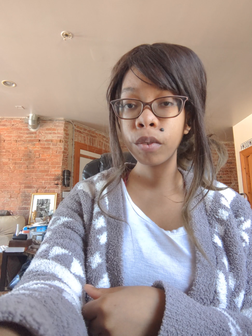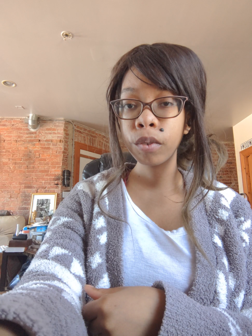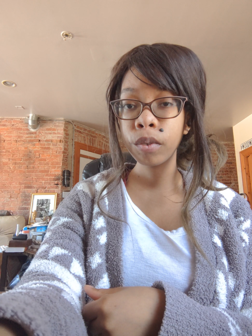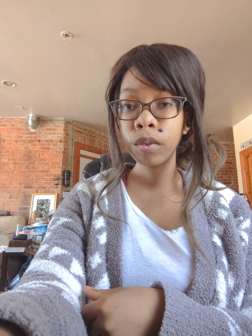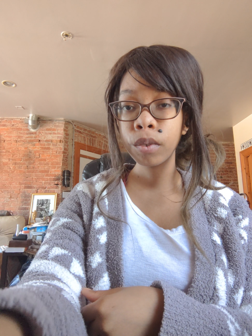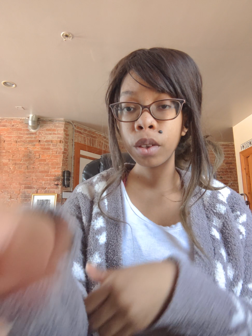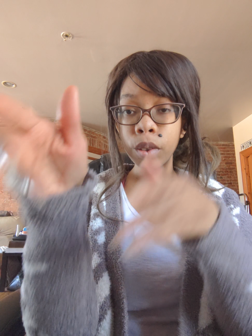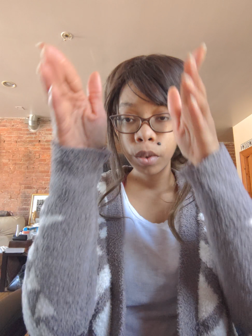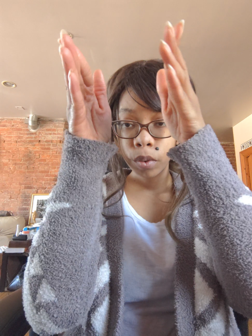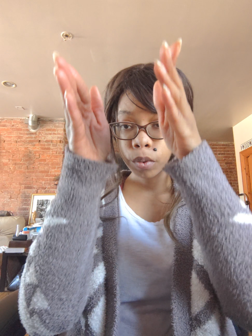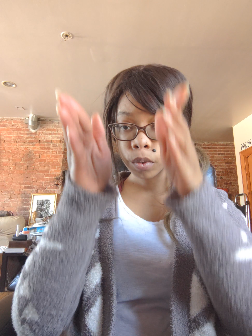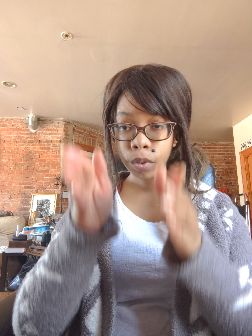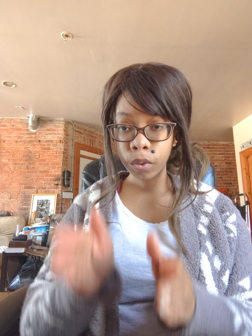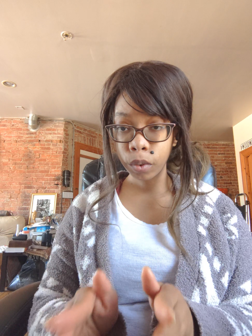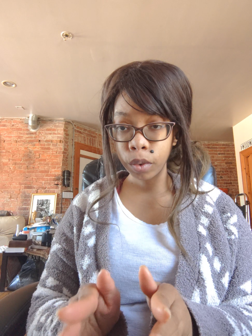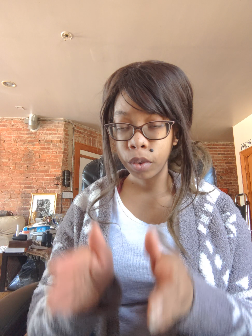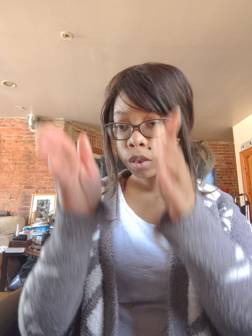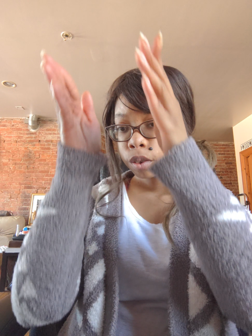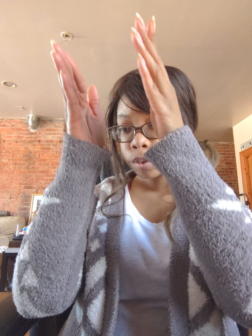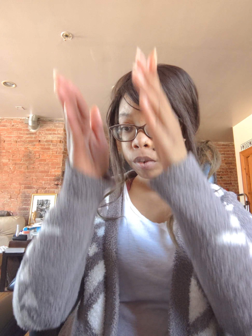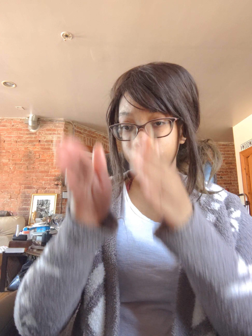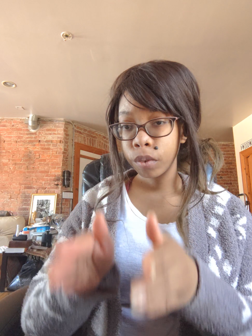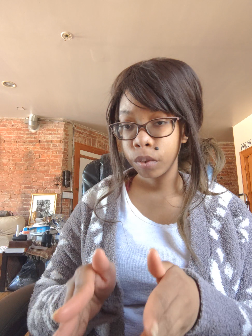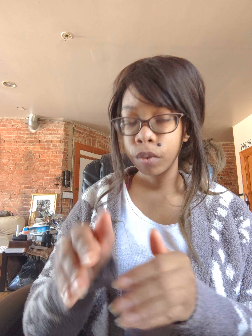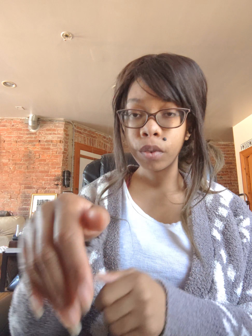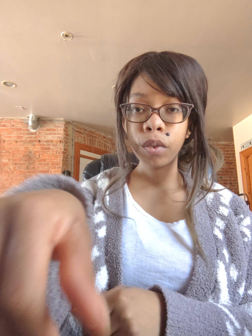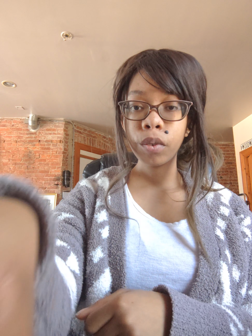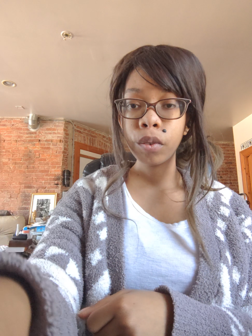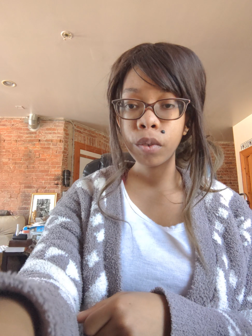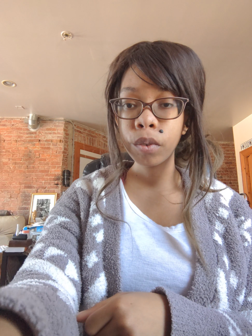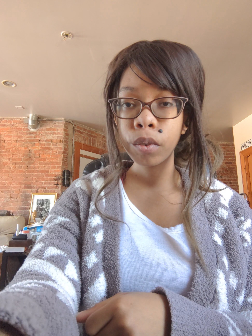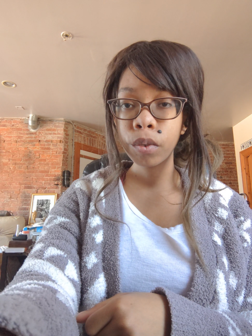person